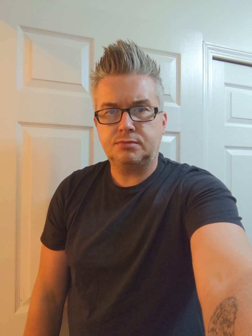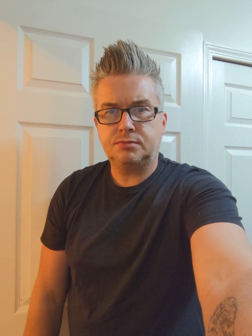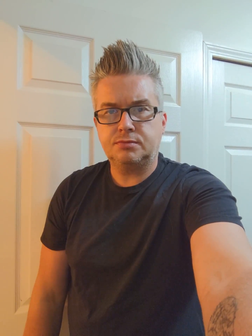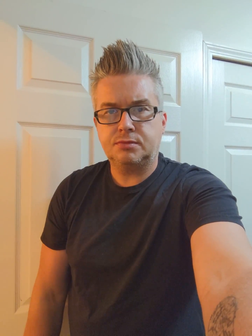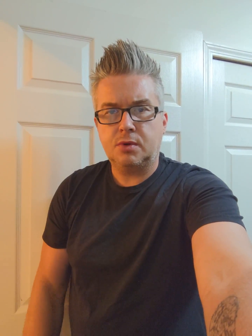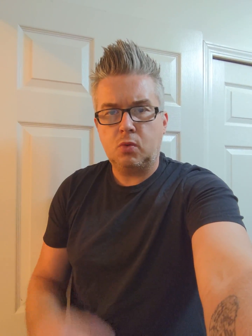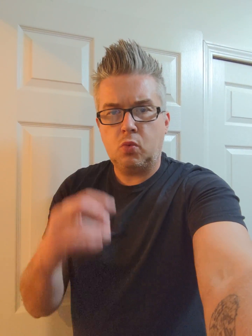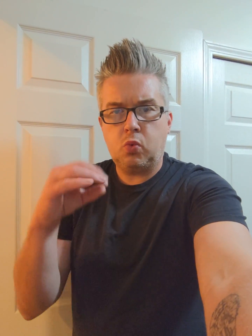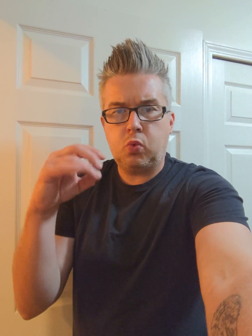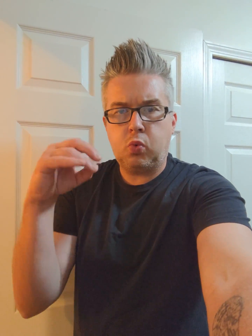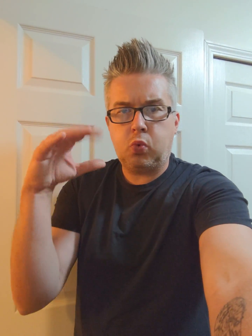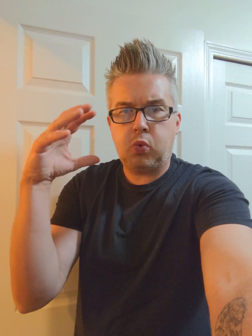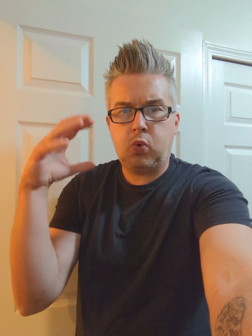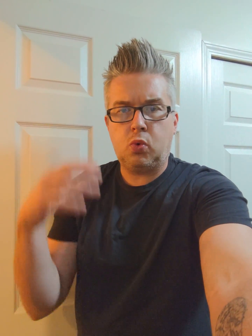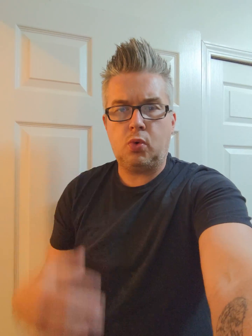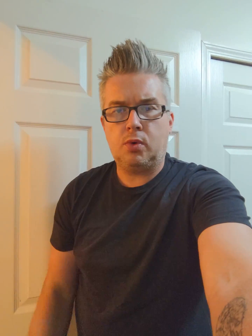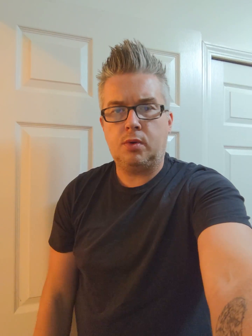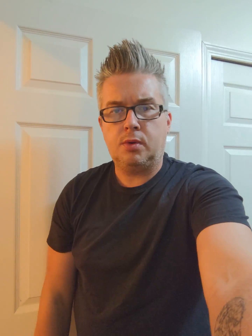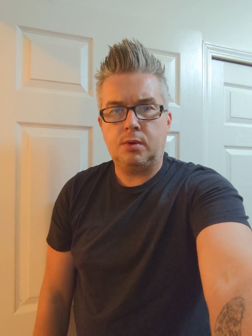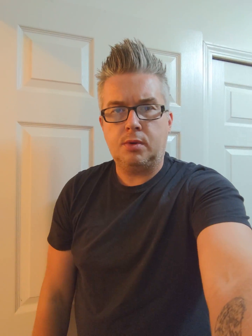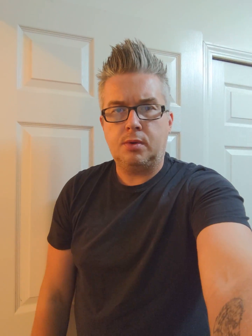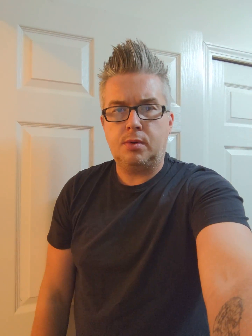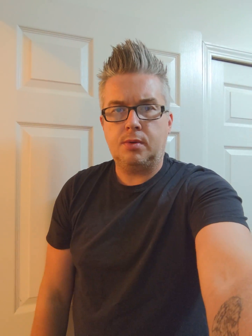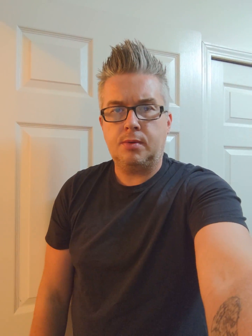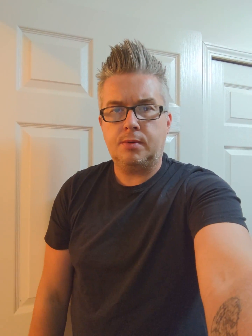bubbles